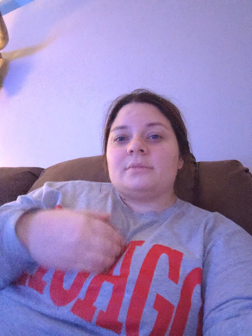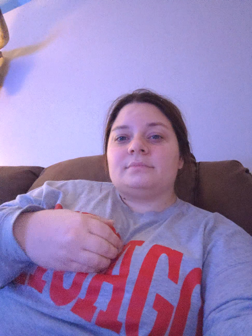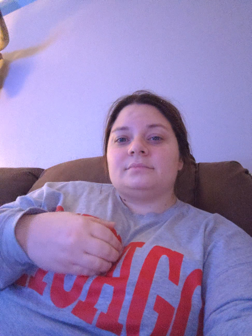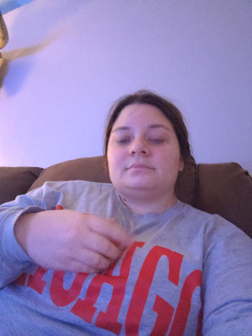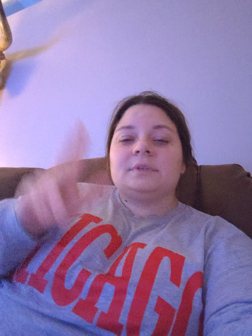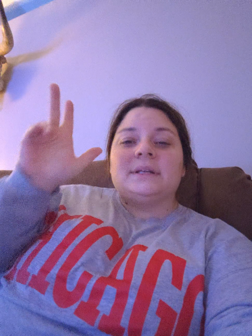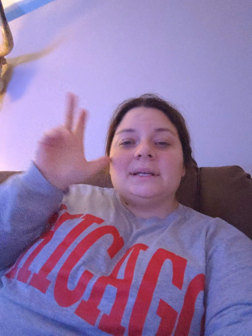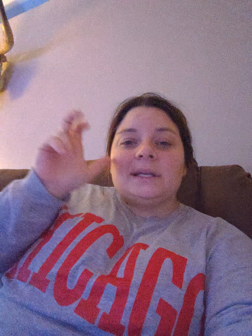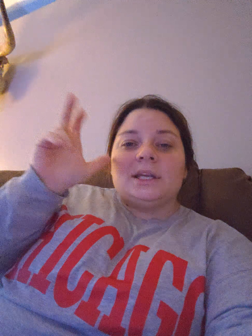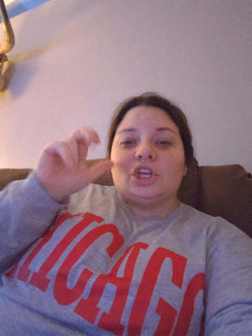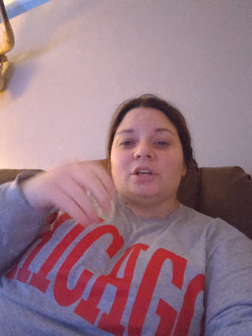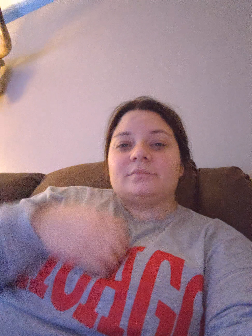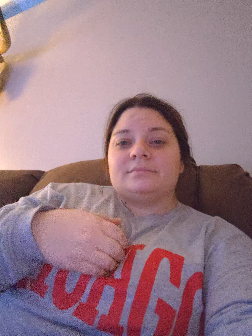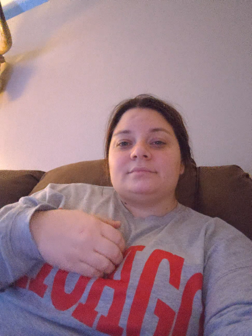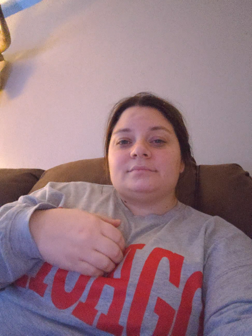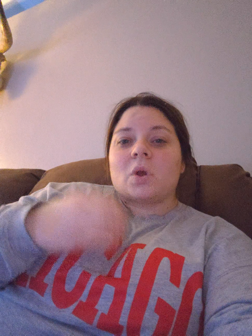hear